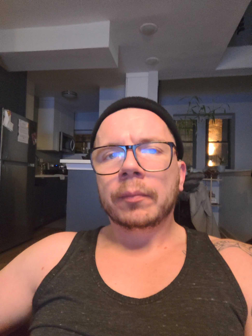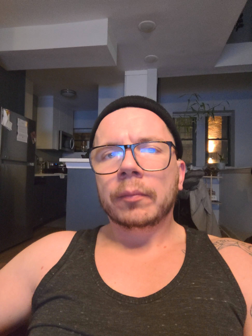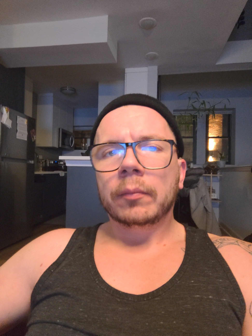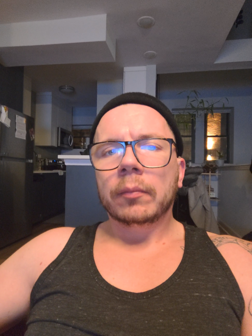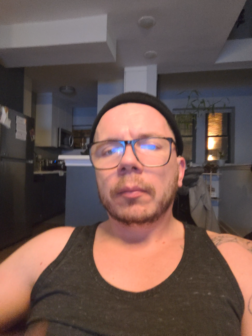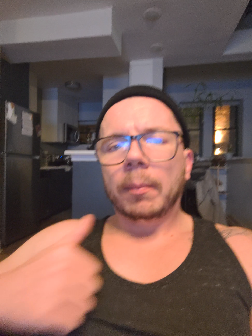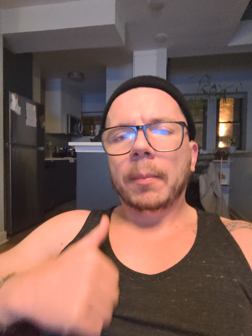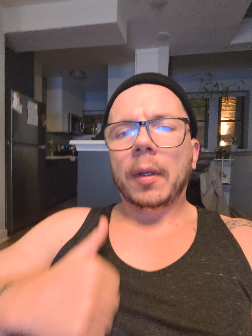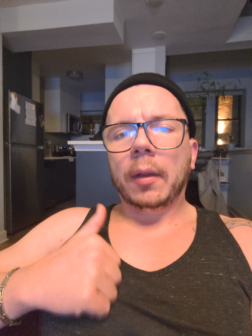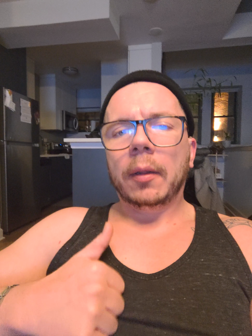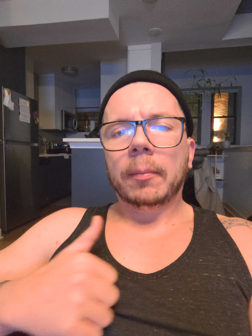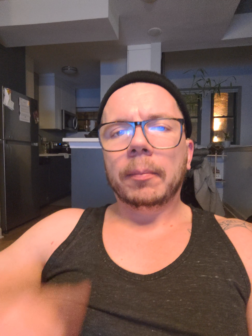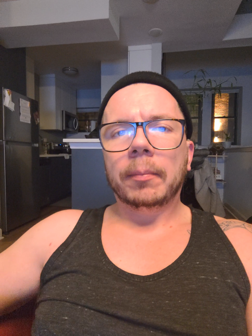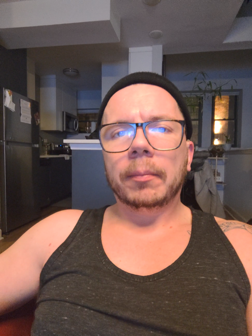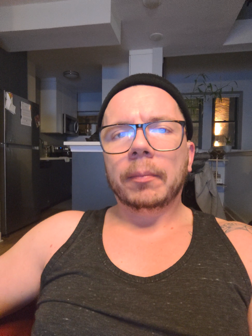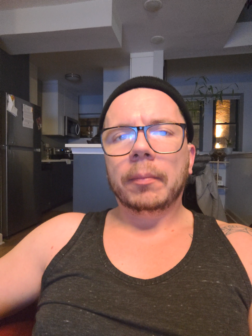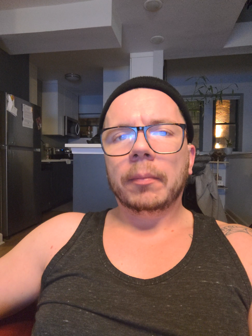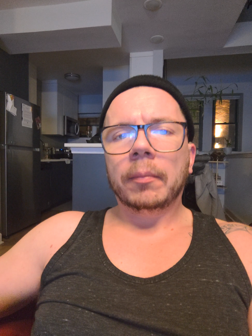bath